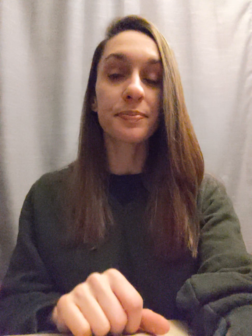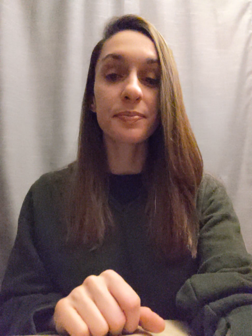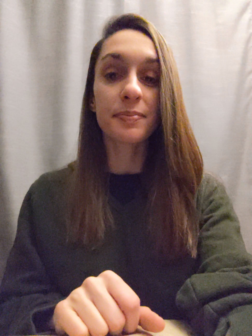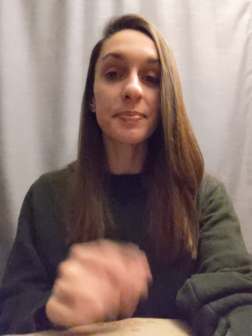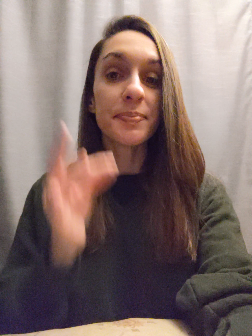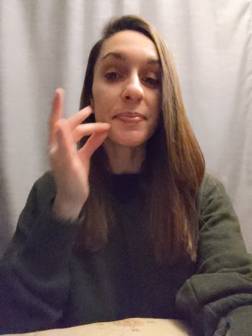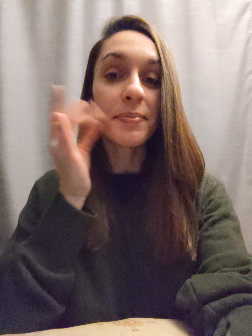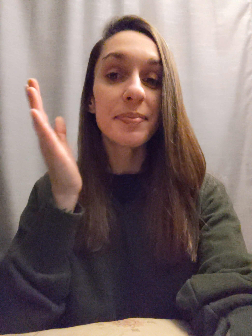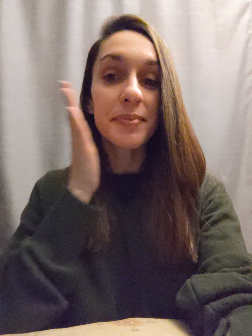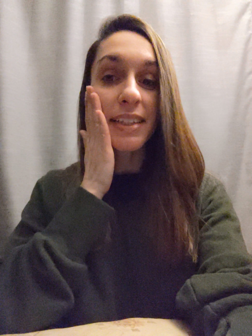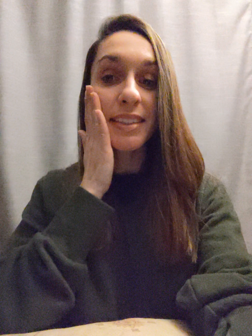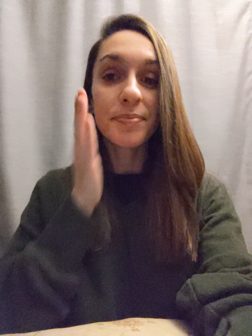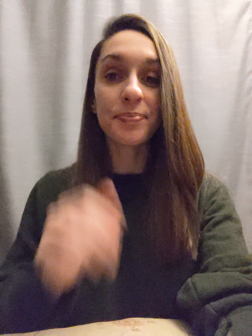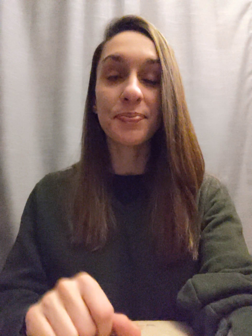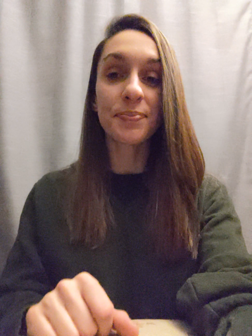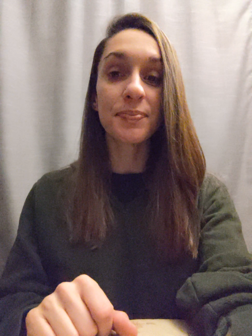bee